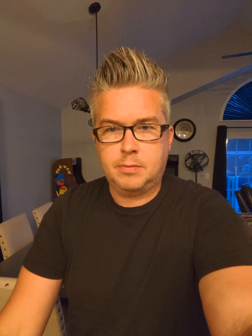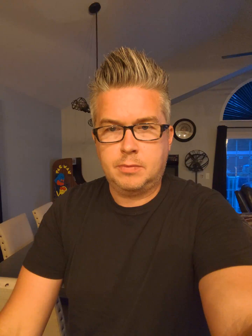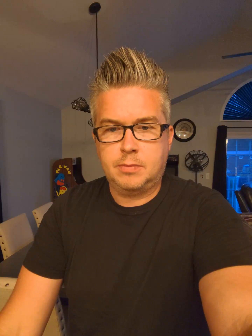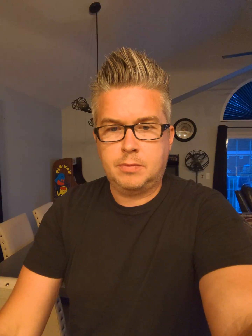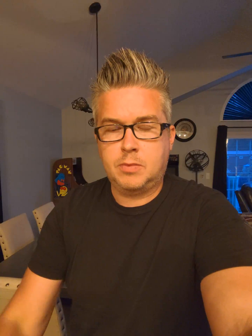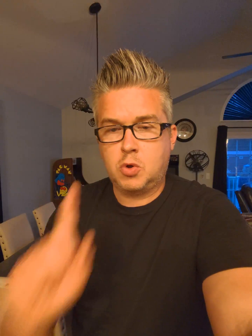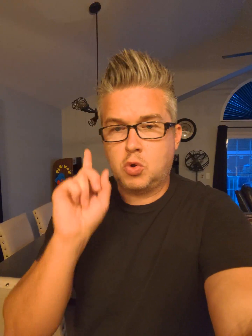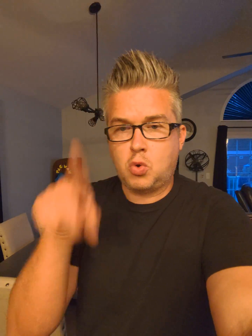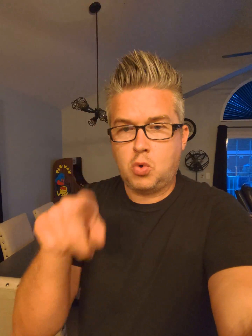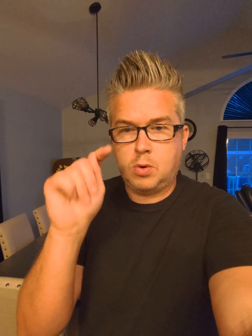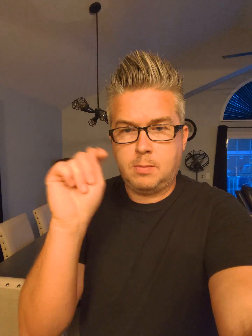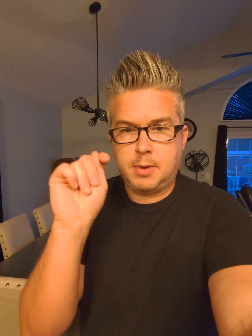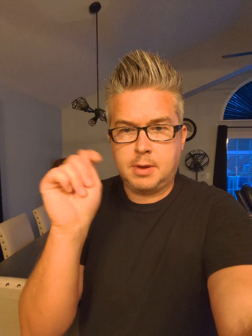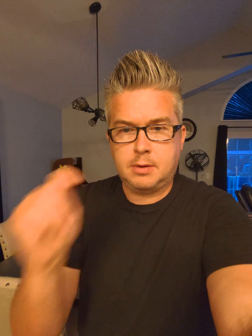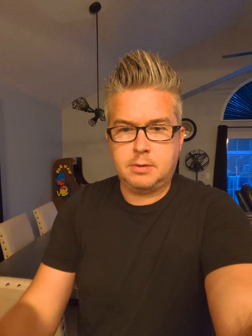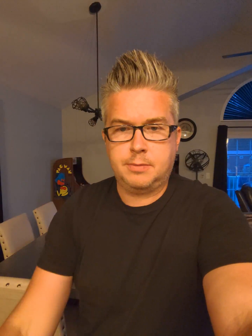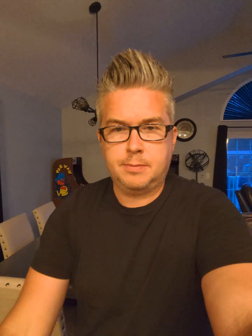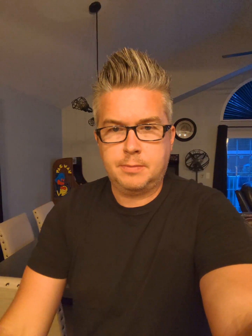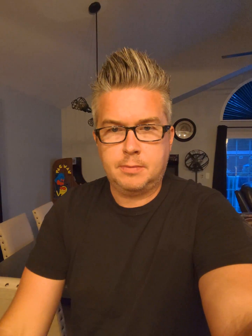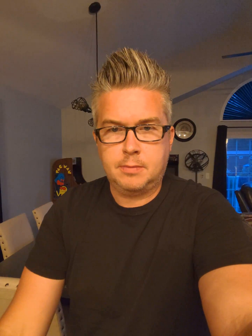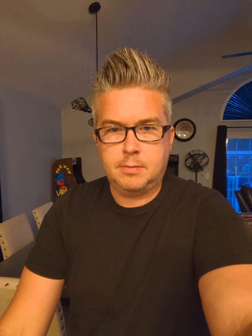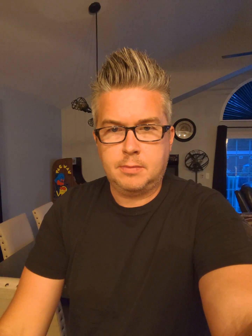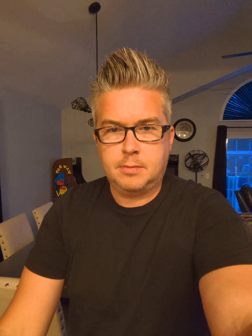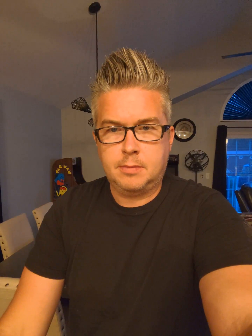go potty